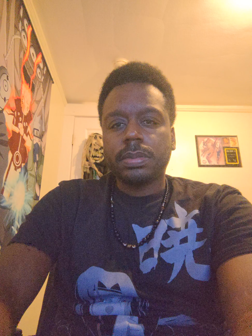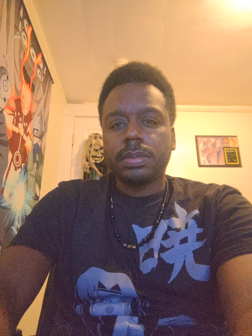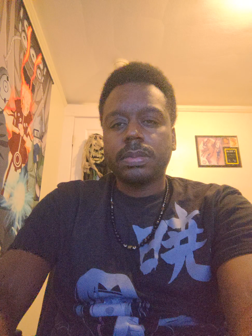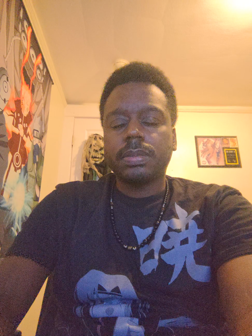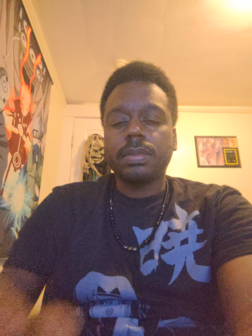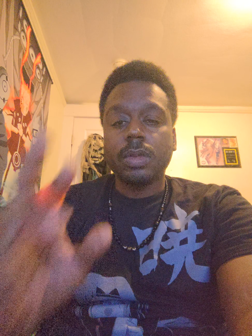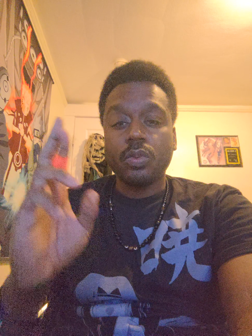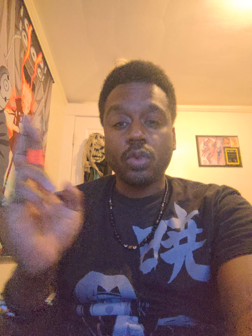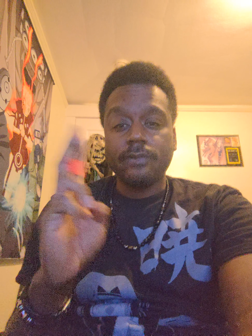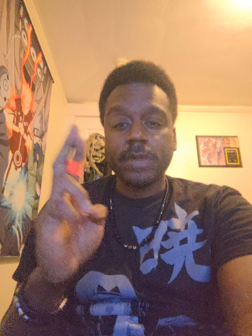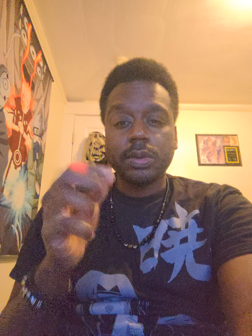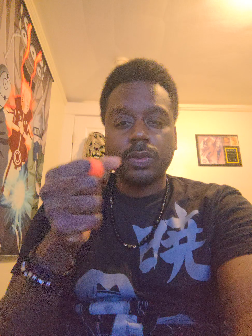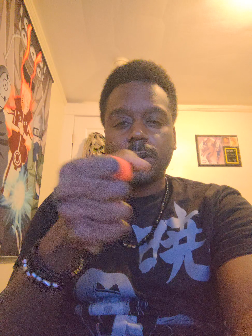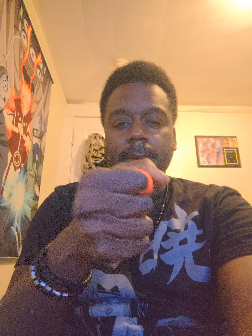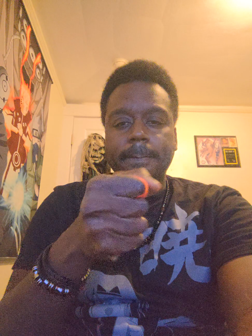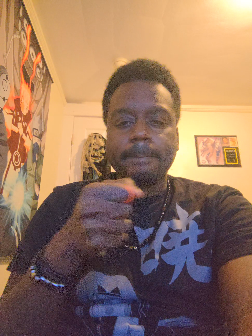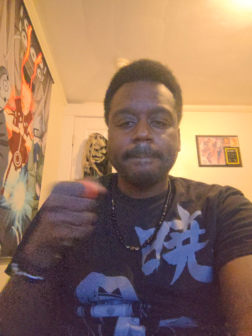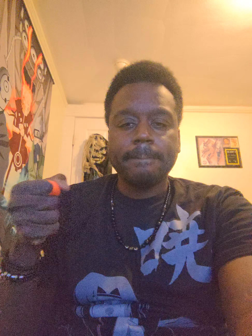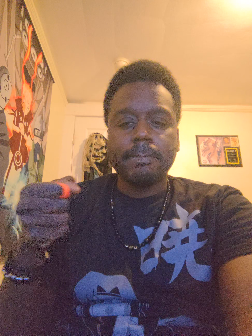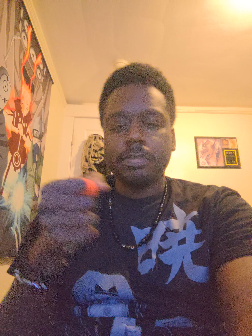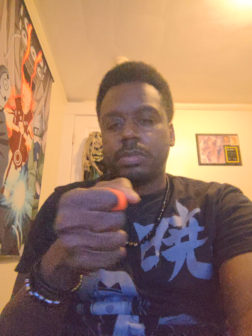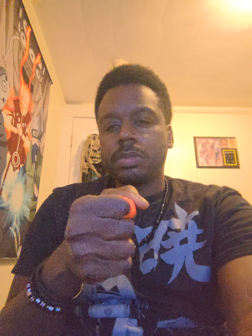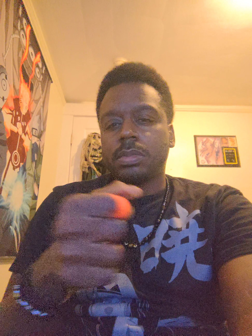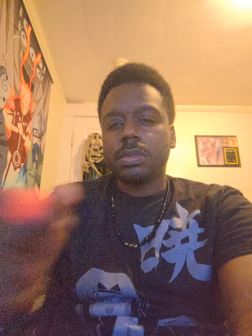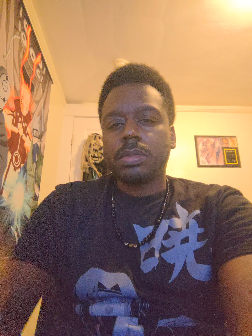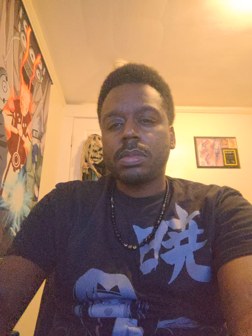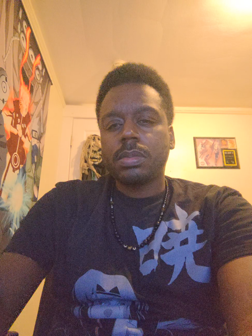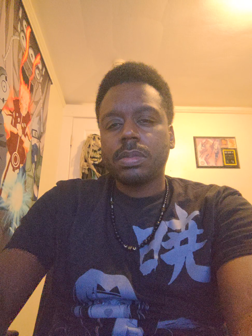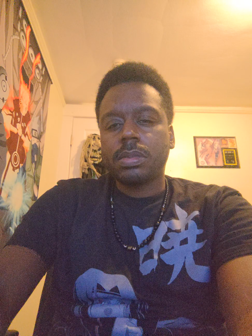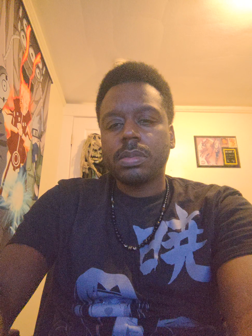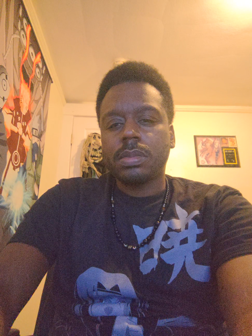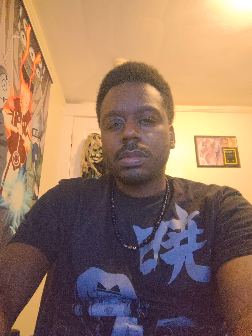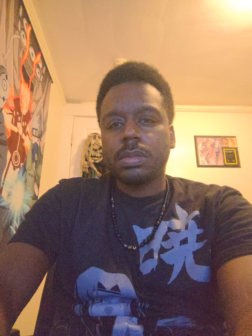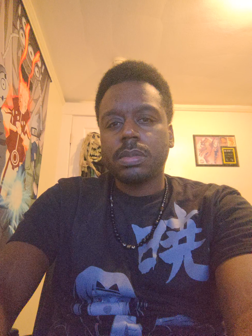refrigerator